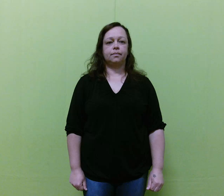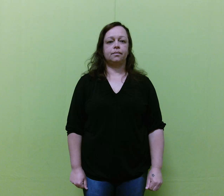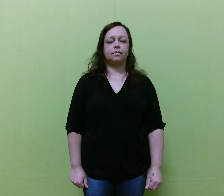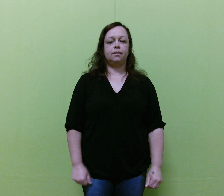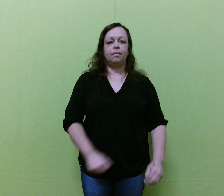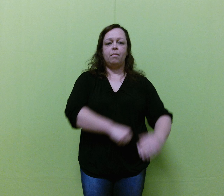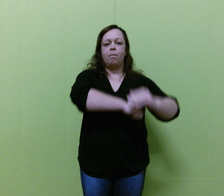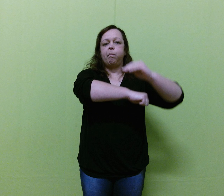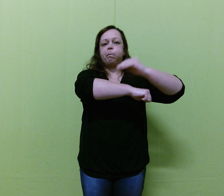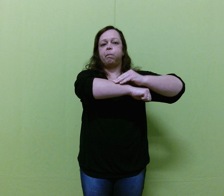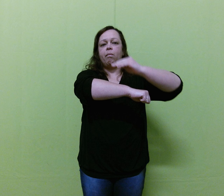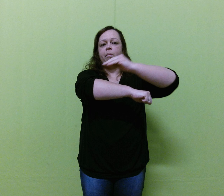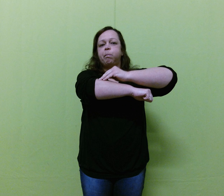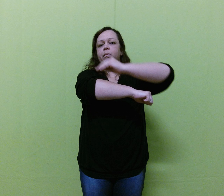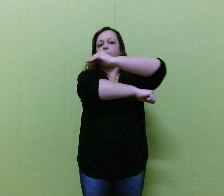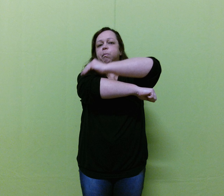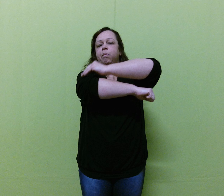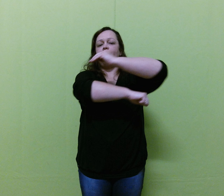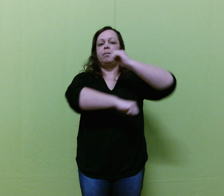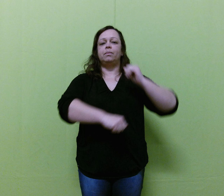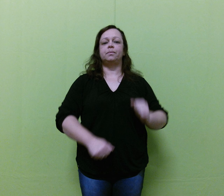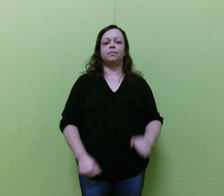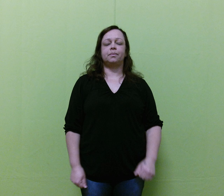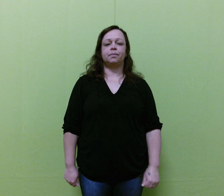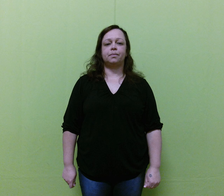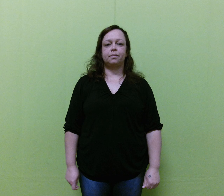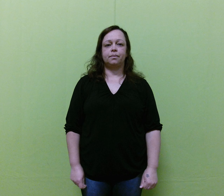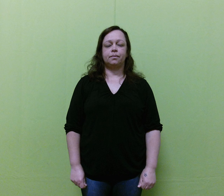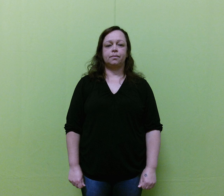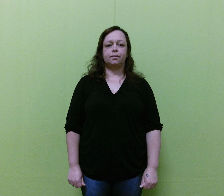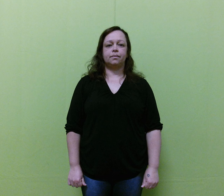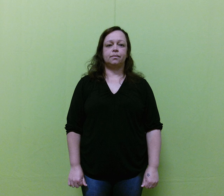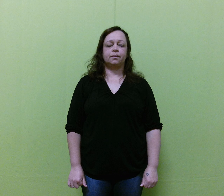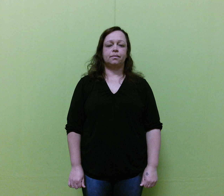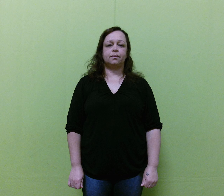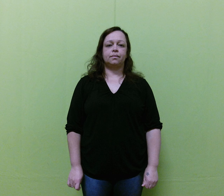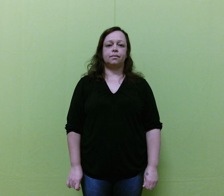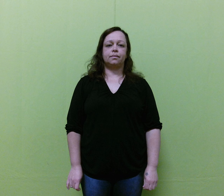sapo